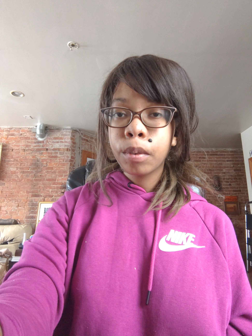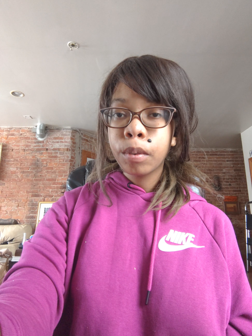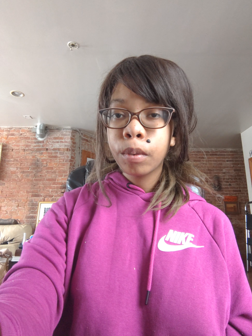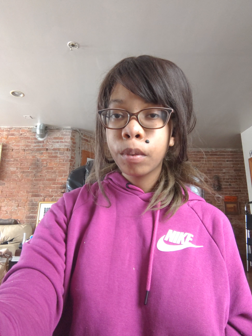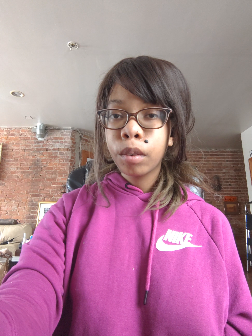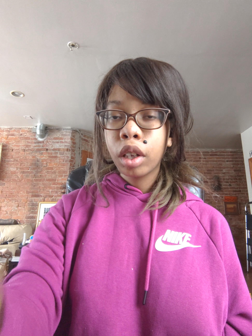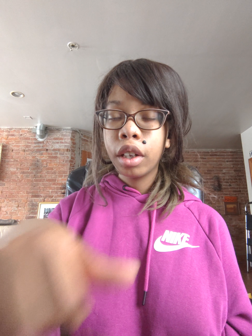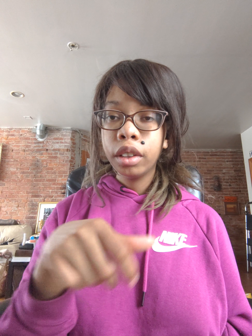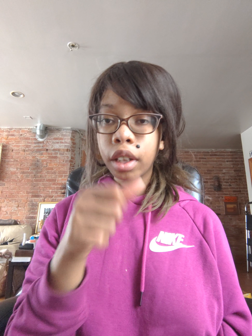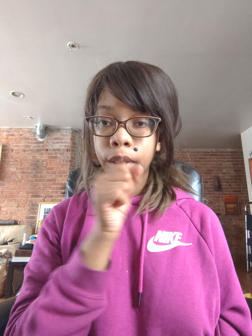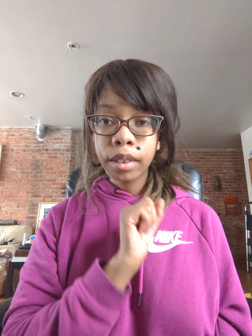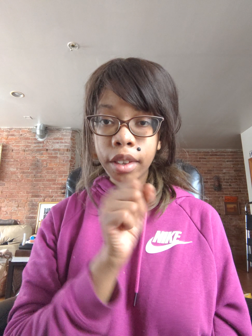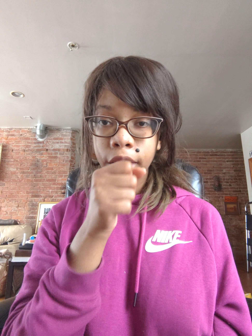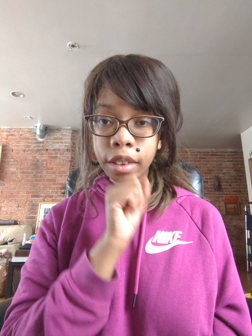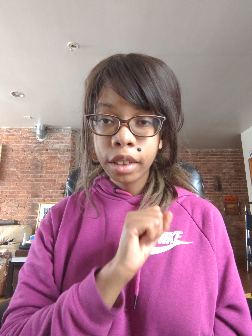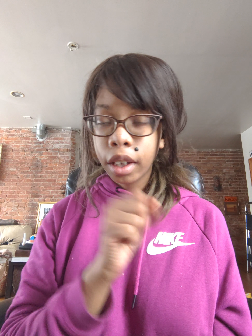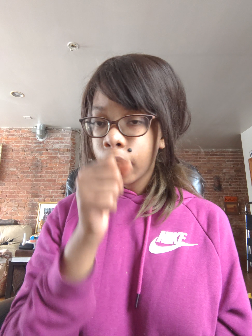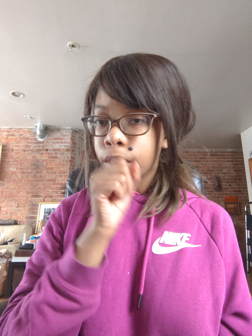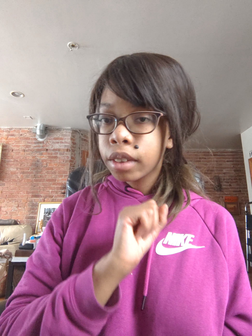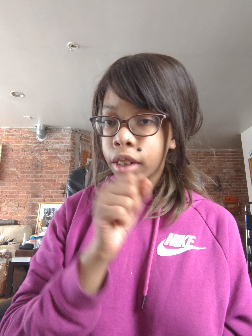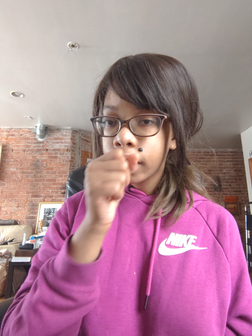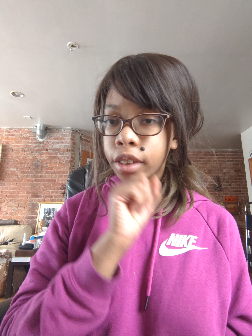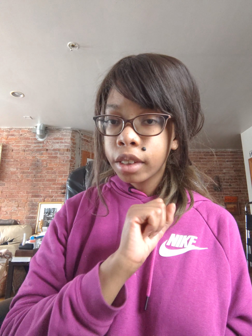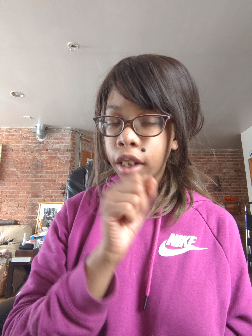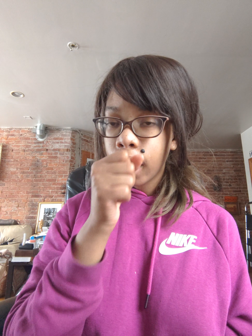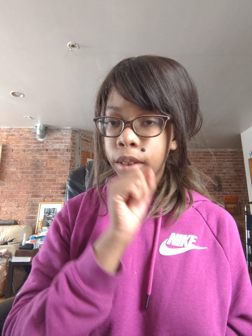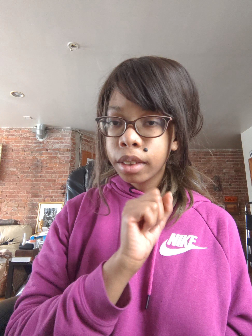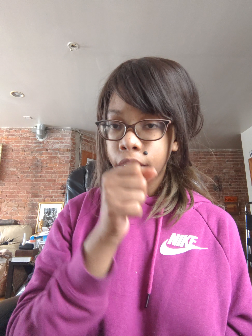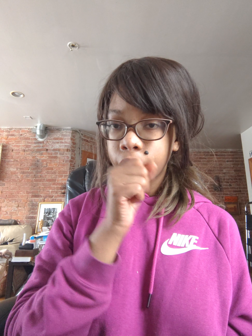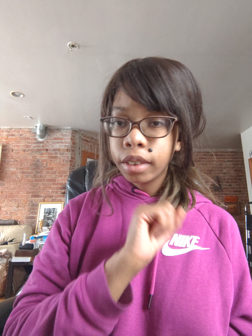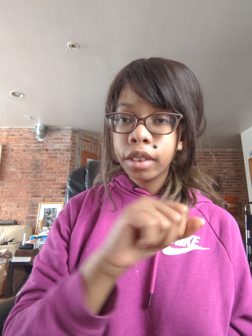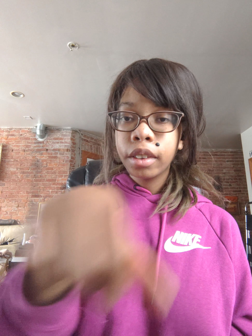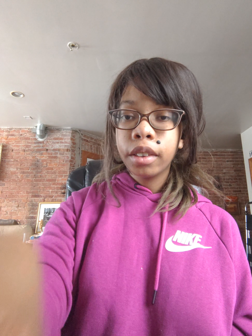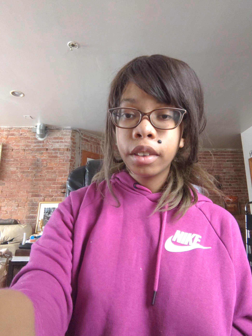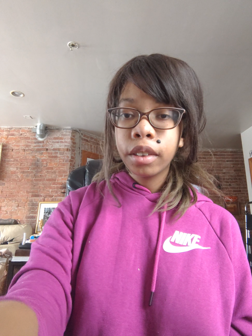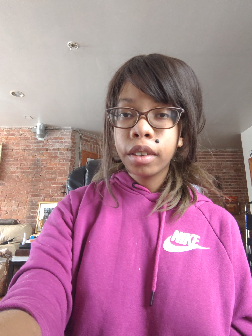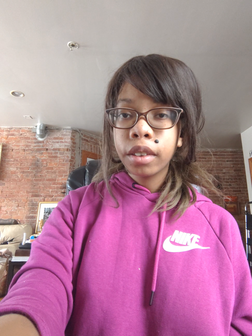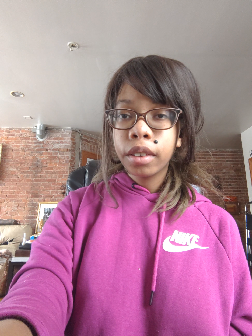ice cream